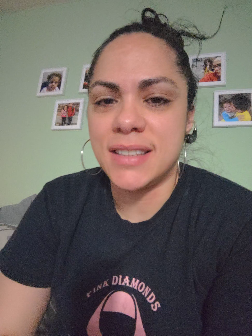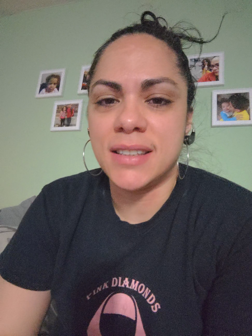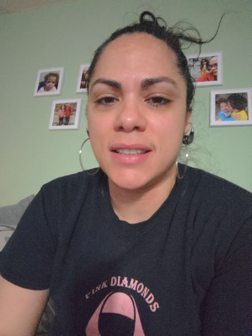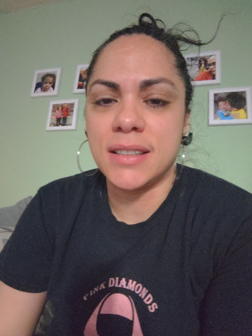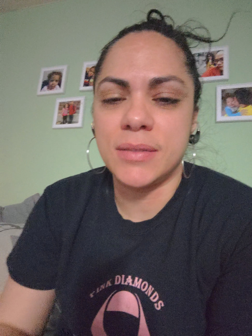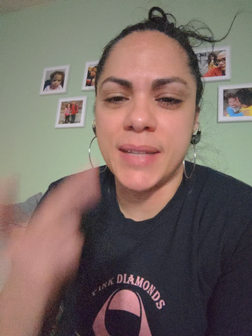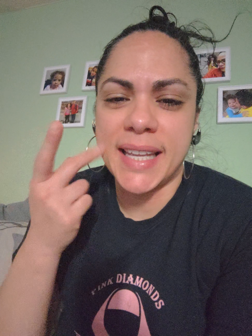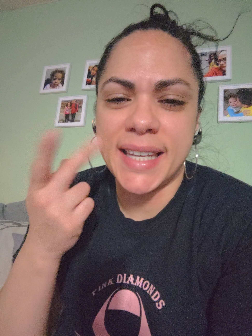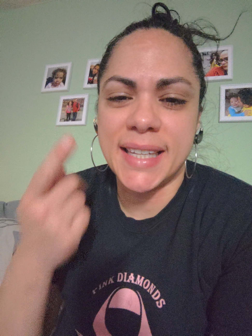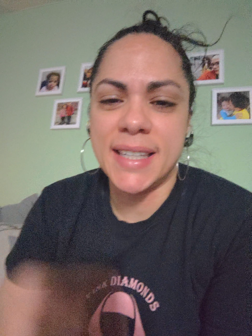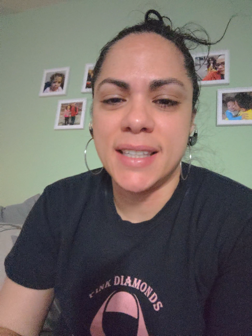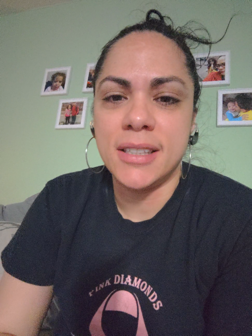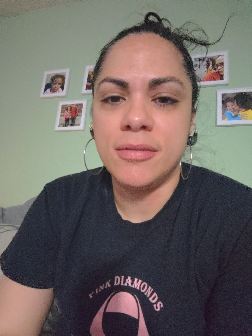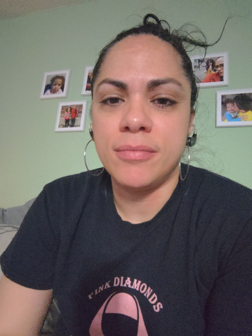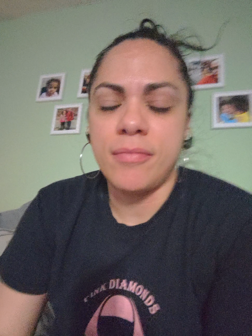kitty